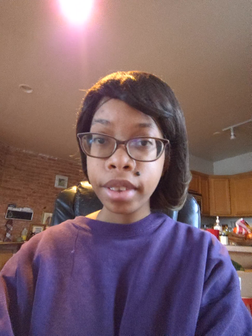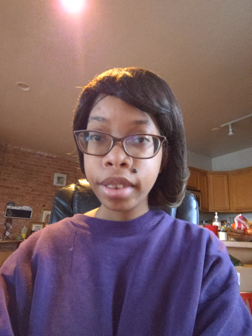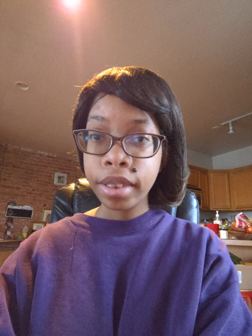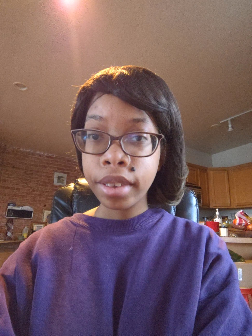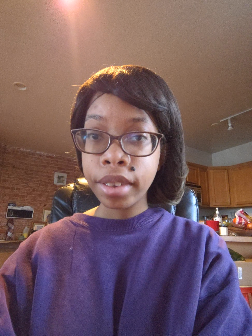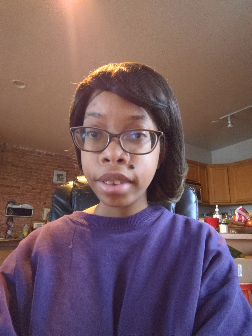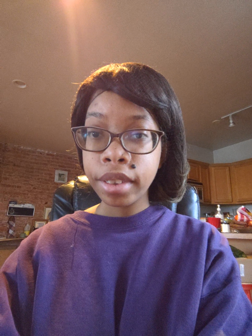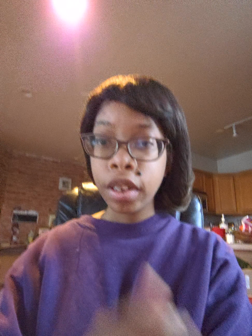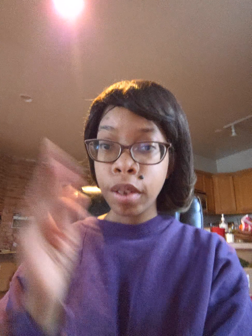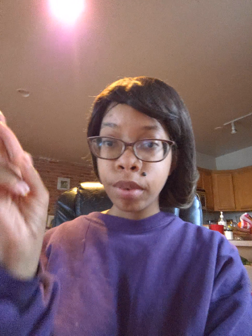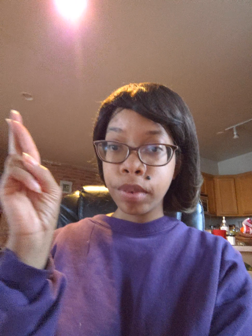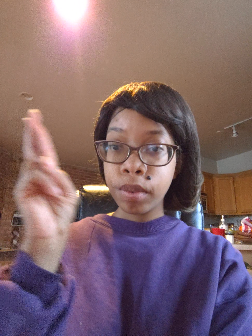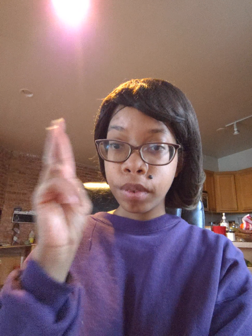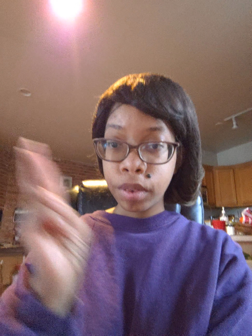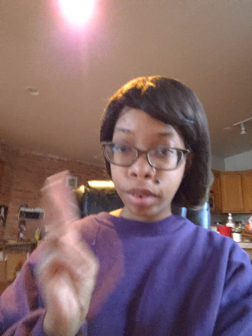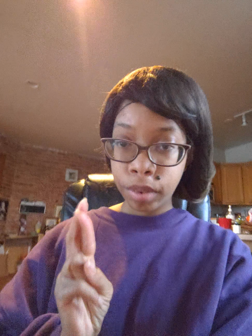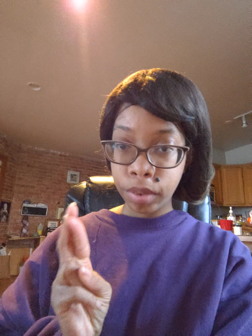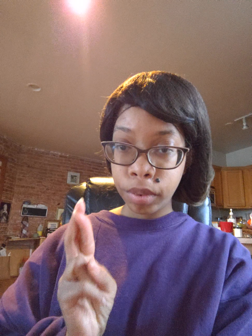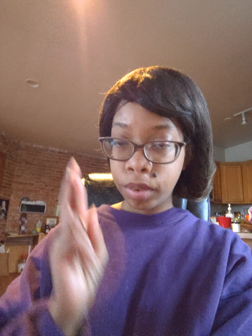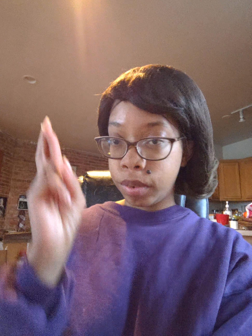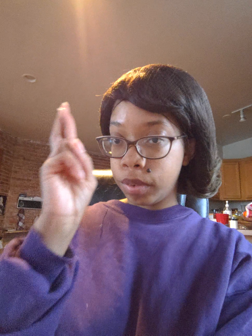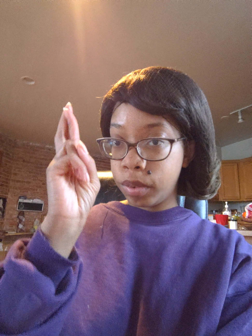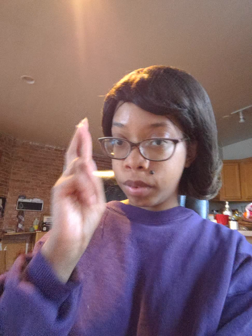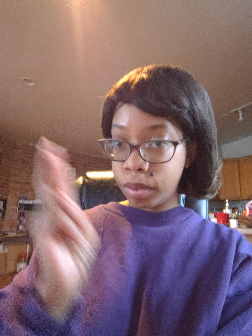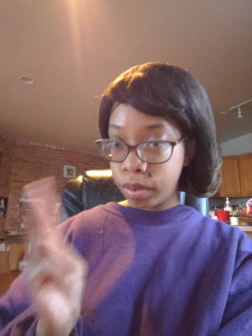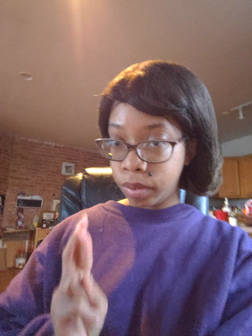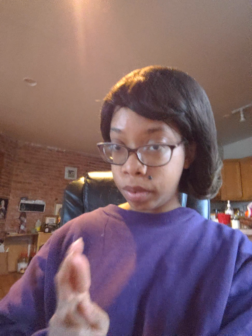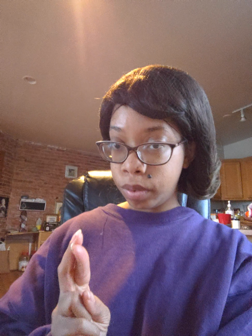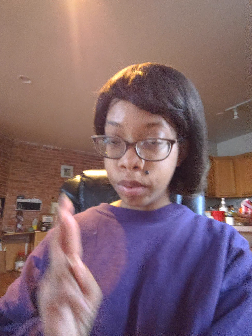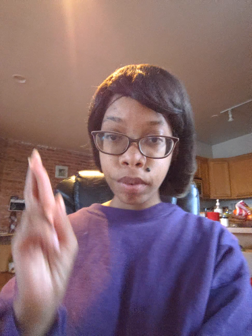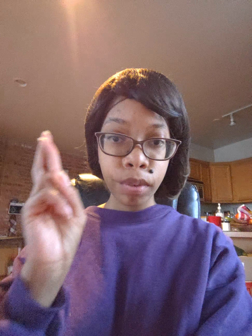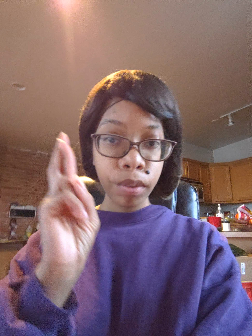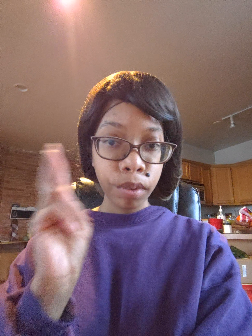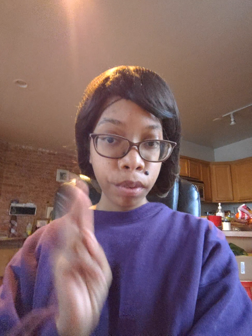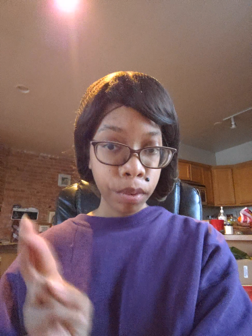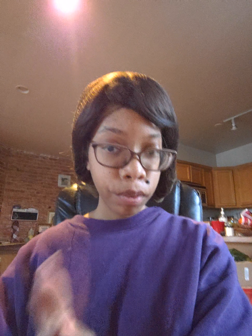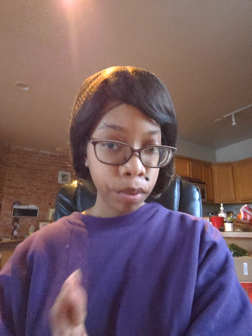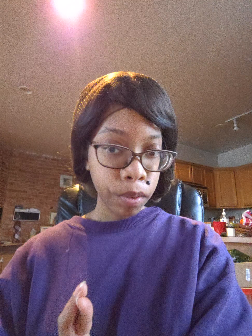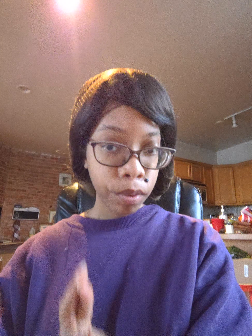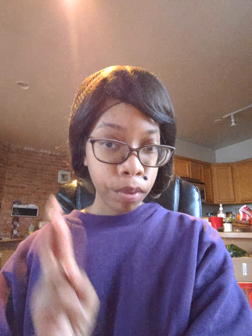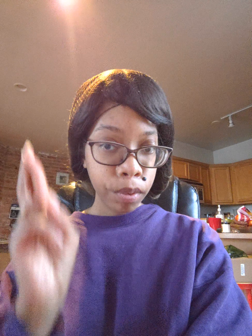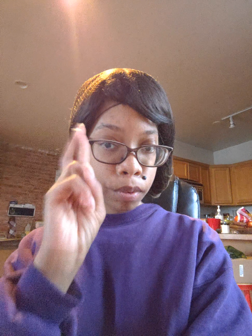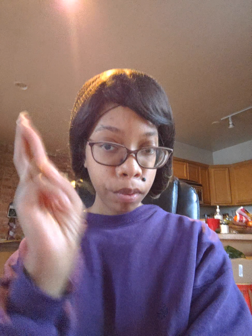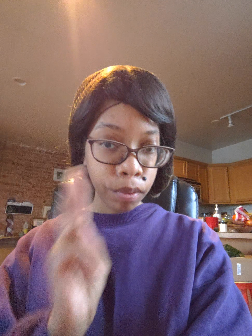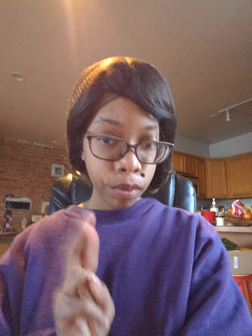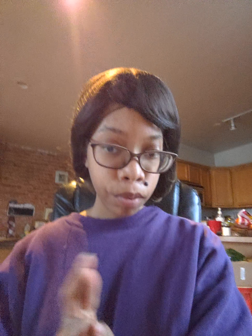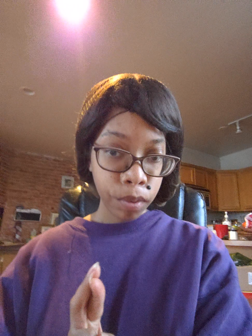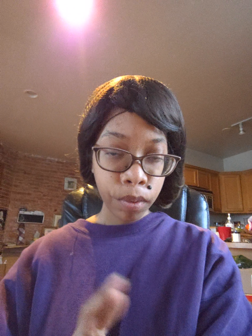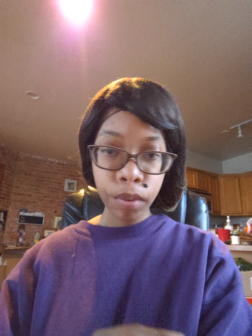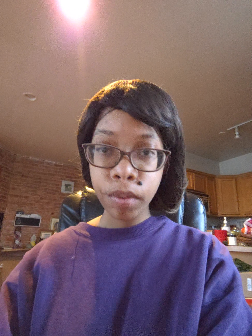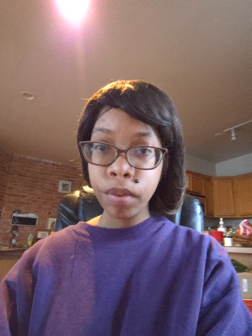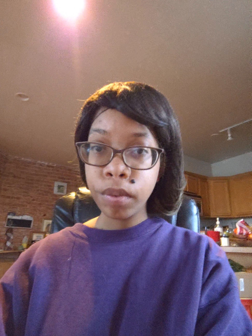refrigerator